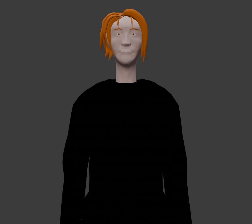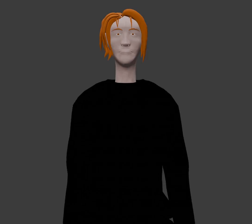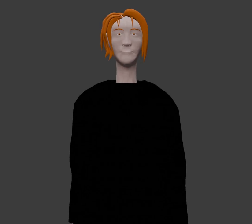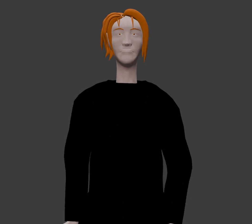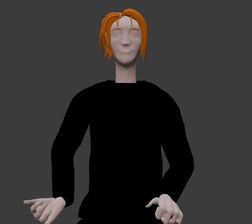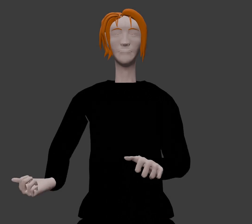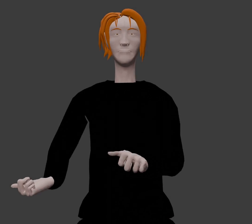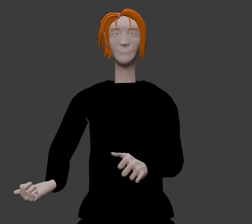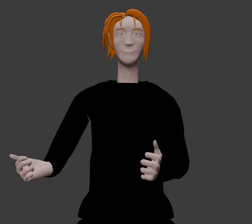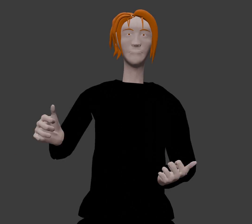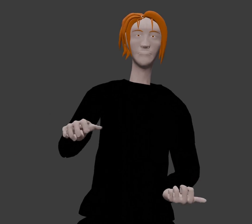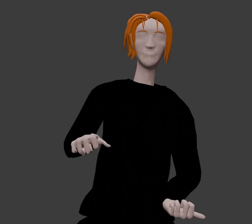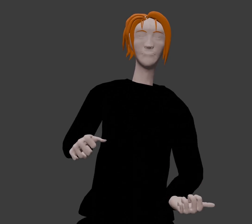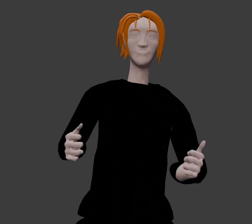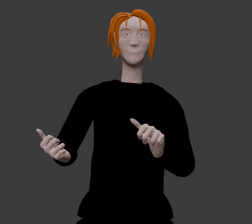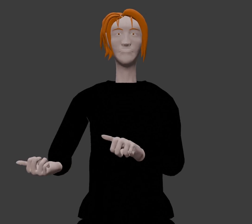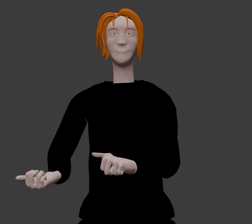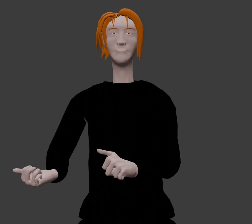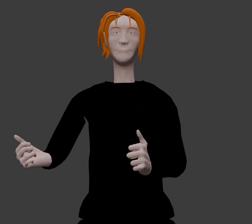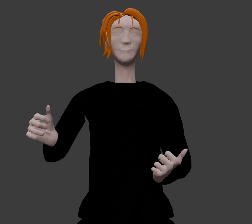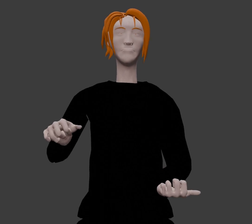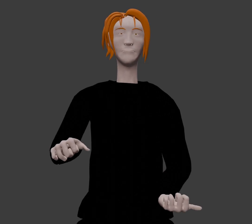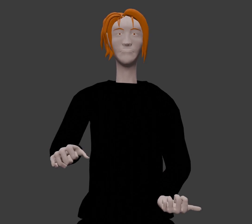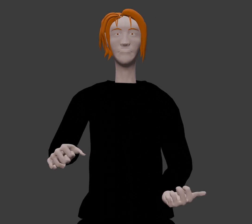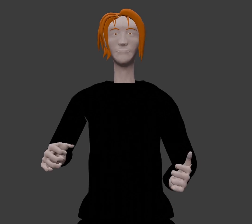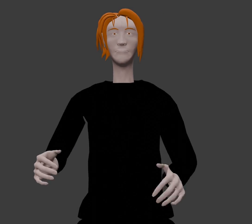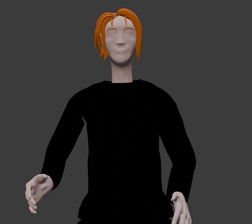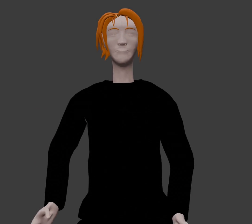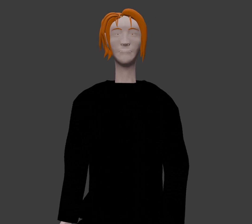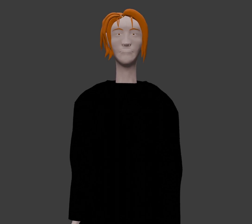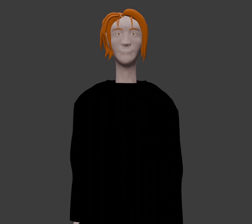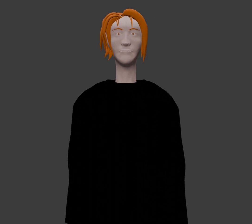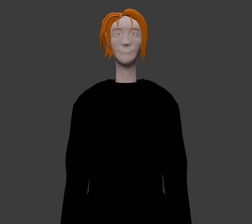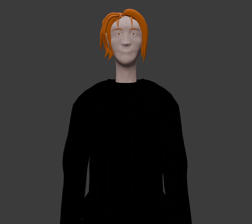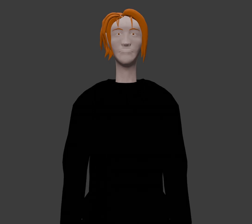Baptism